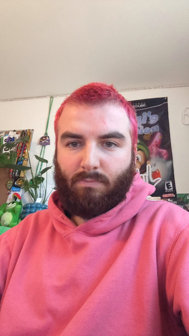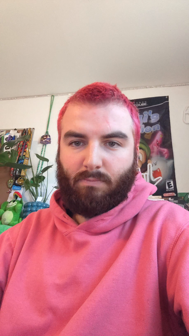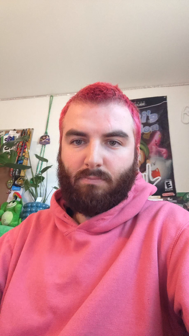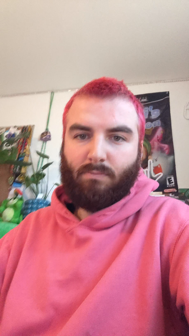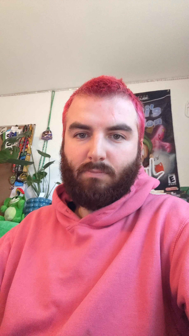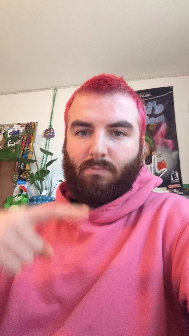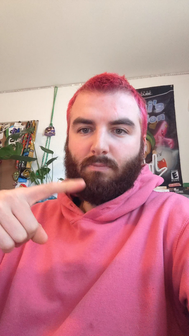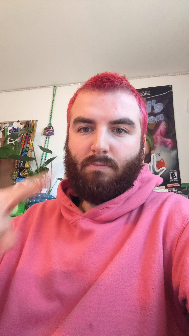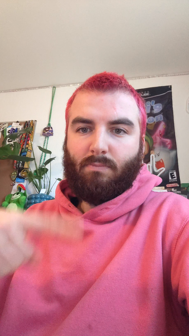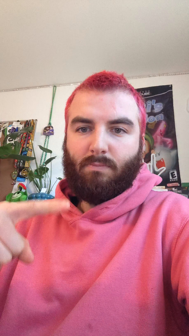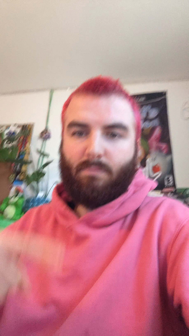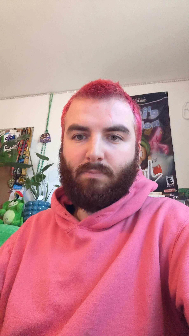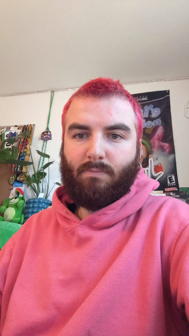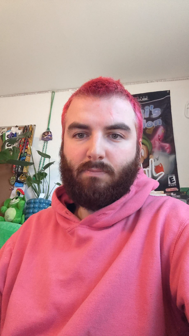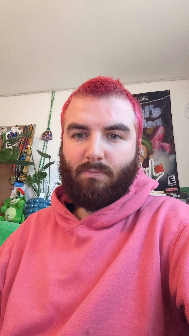about